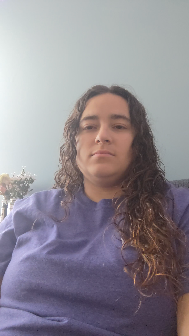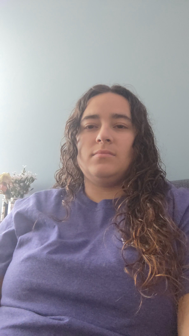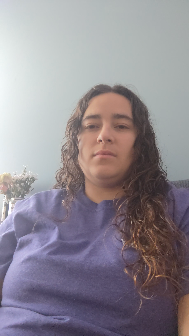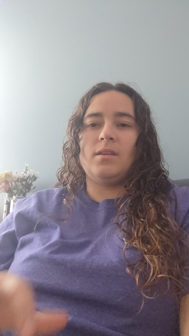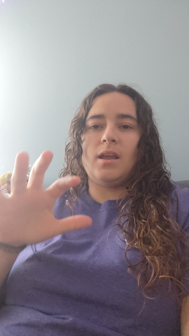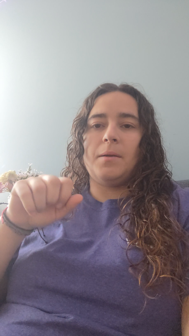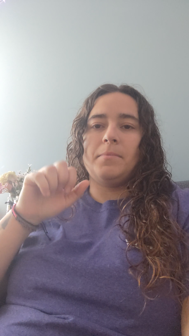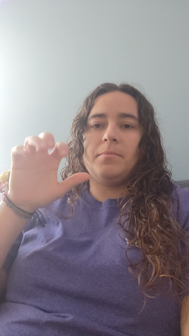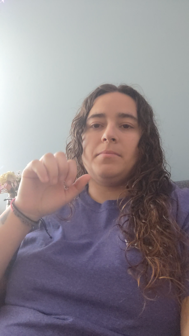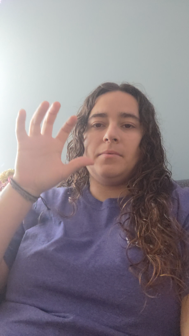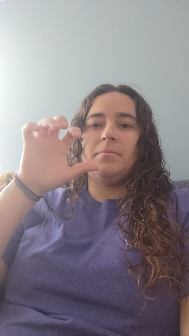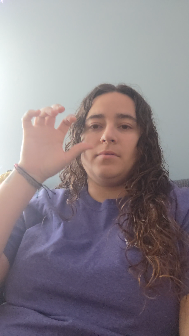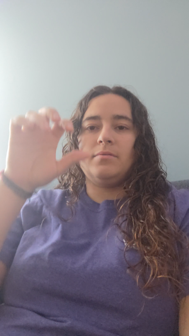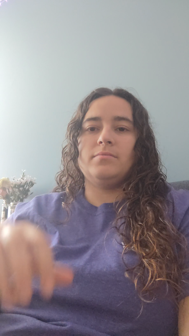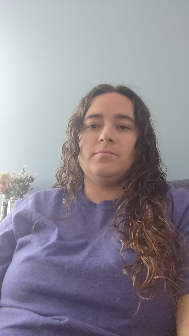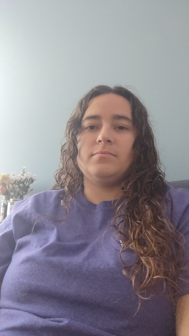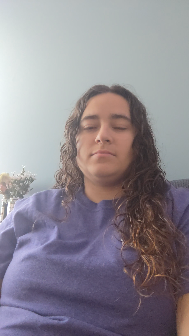climb